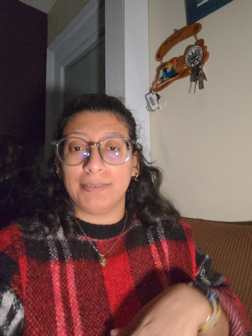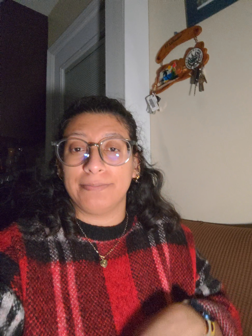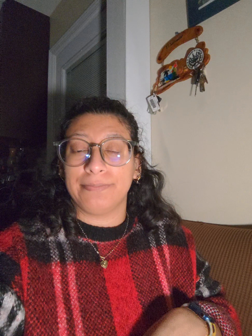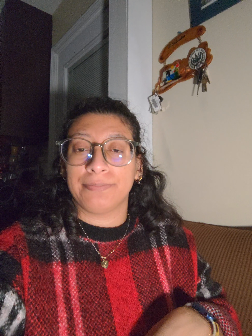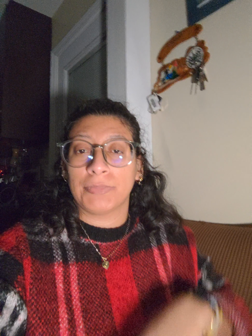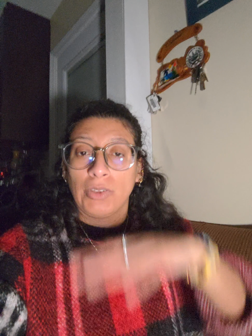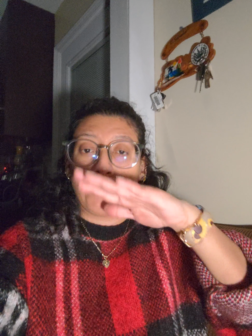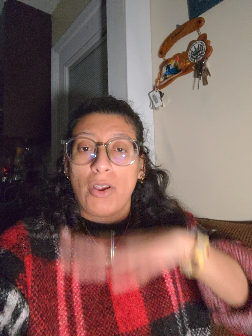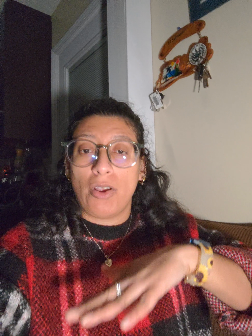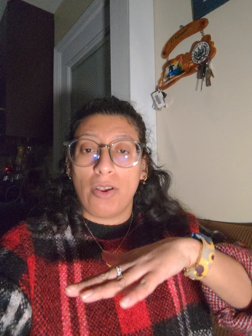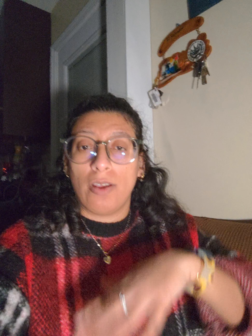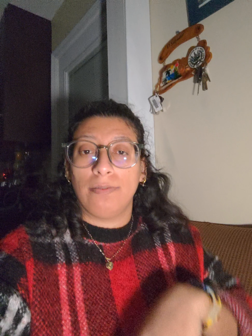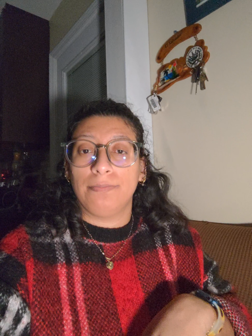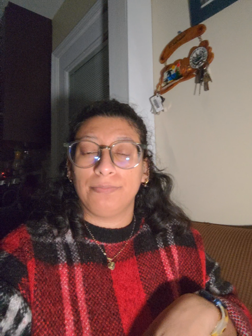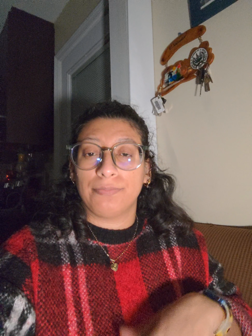on